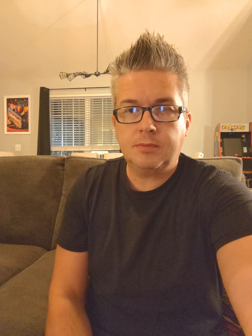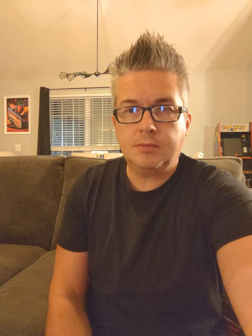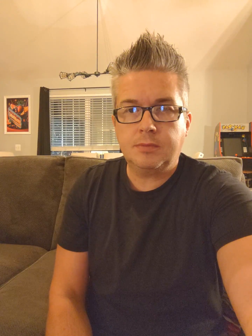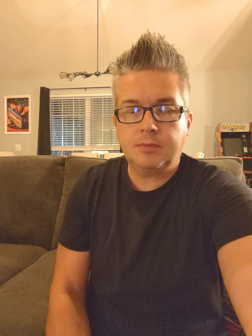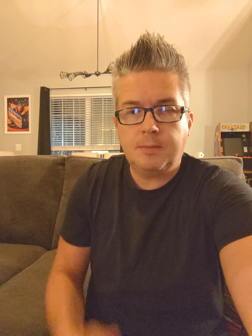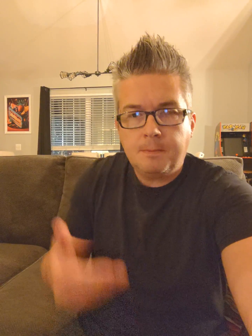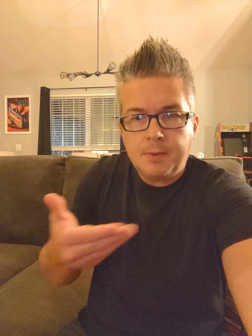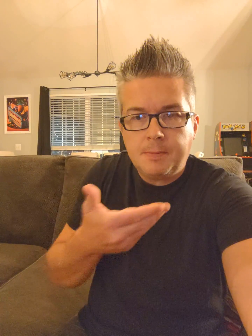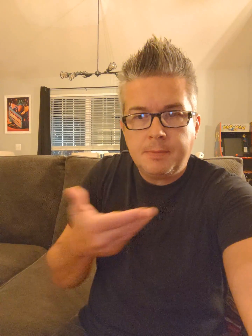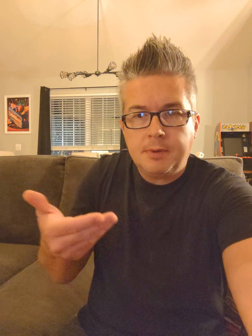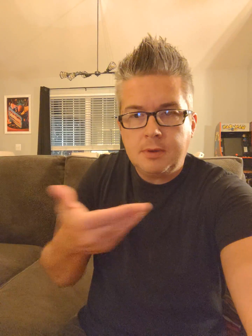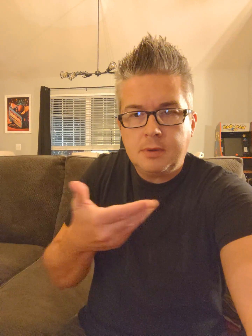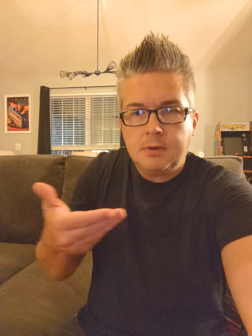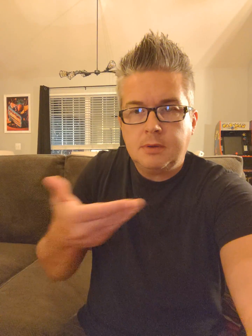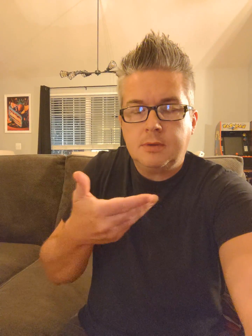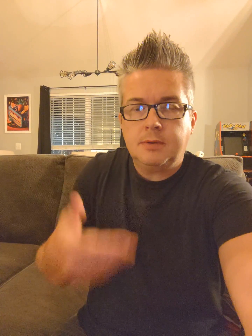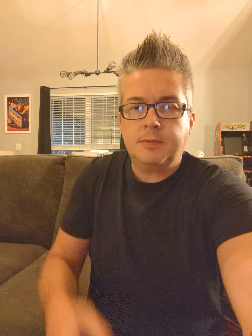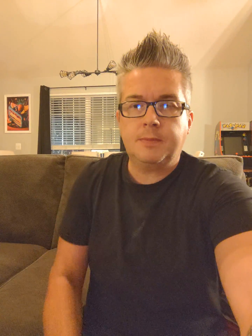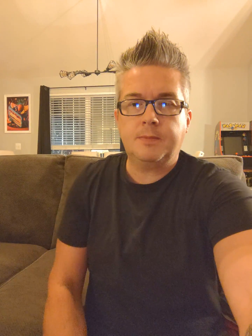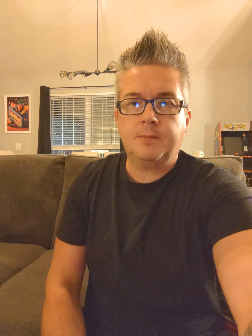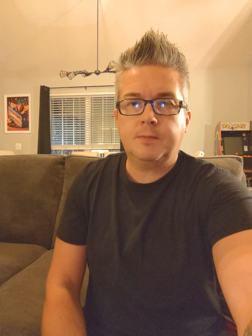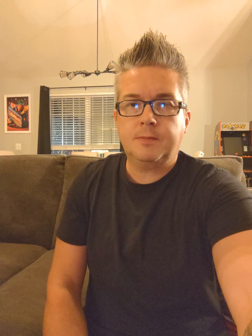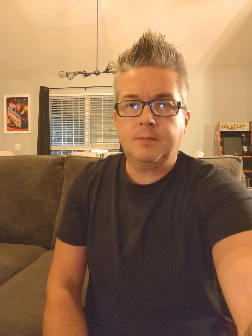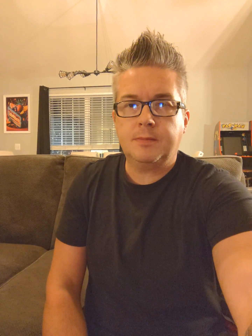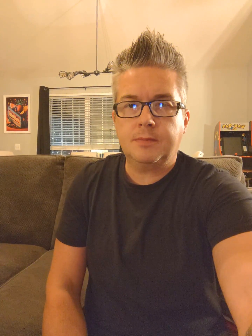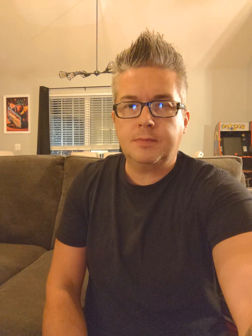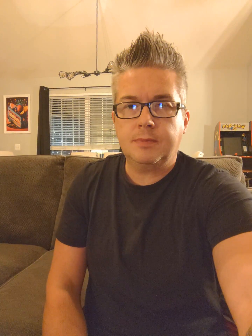baby